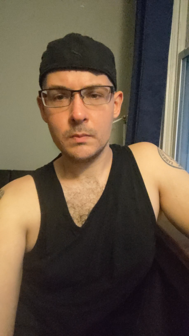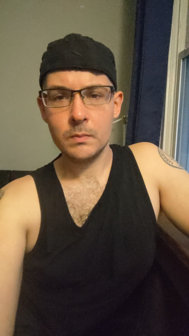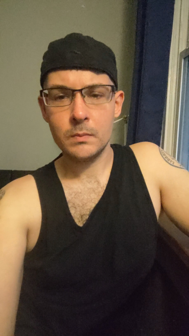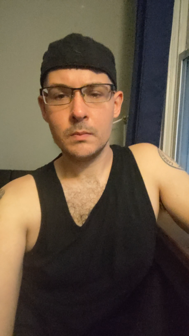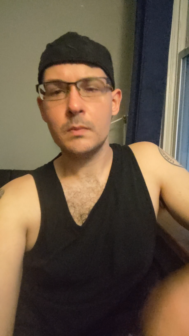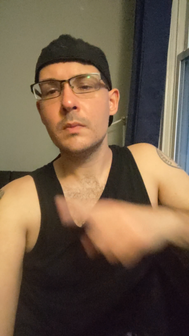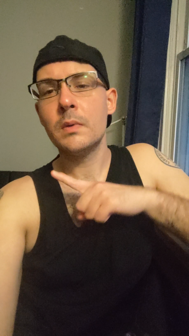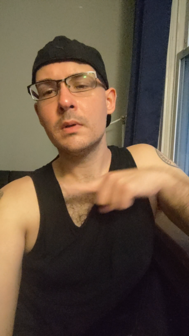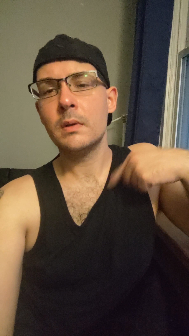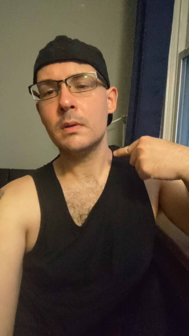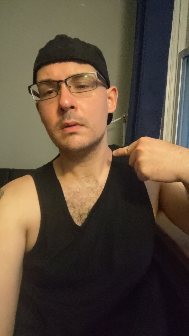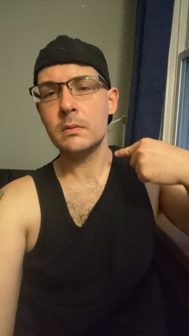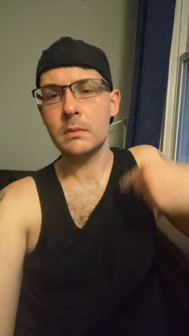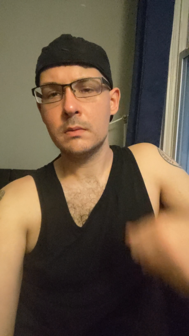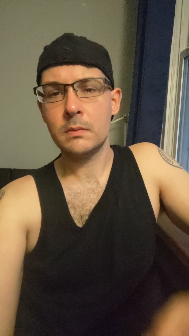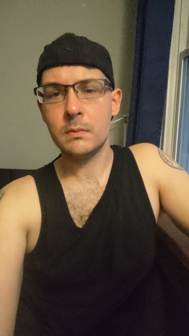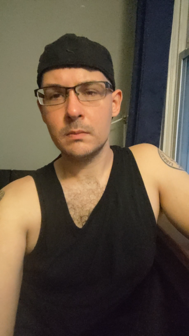necklace